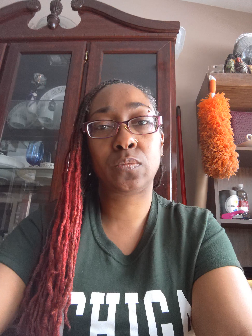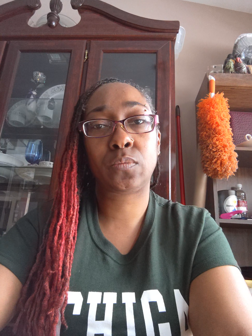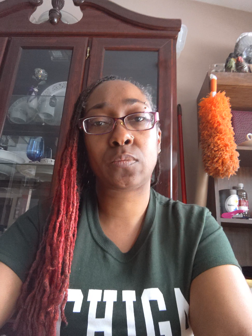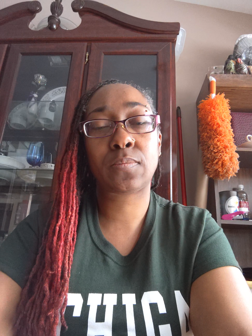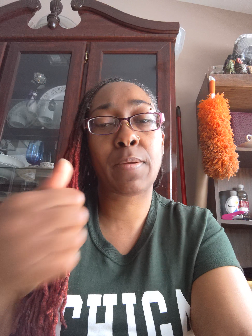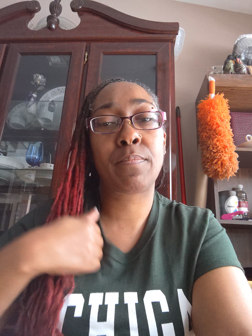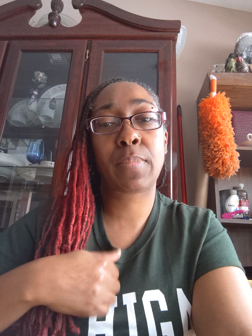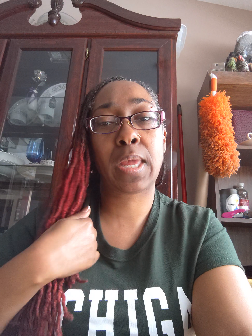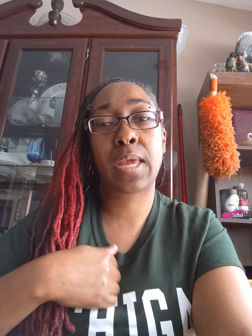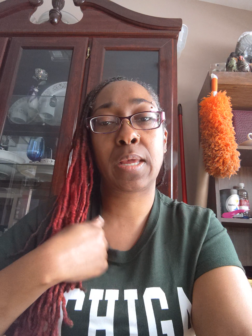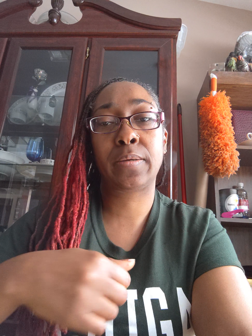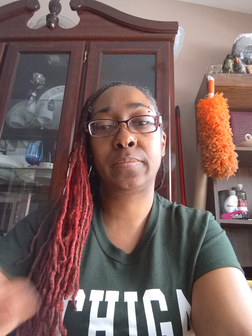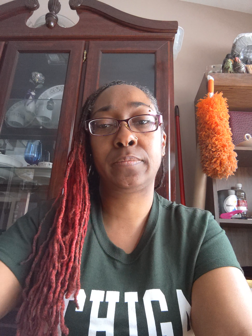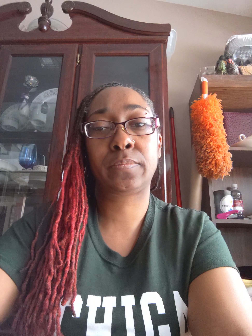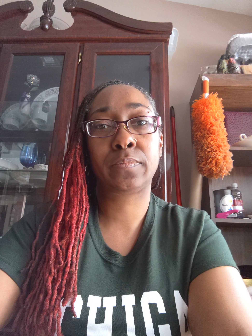bath